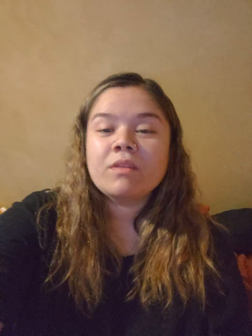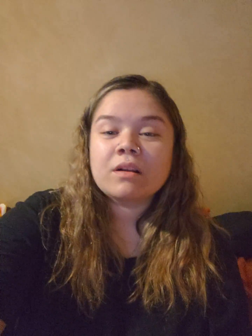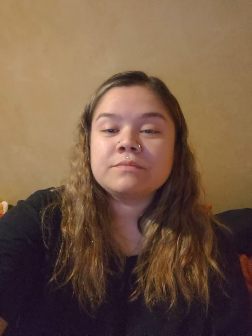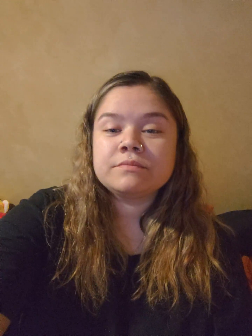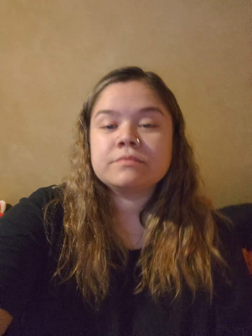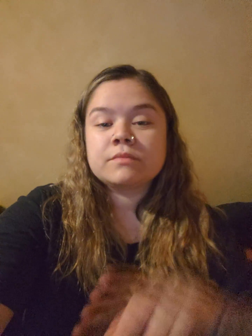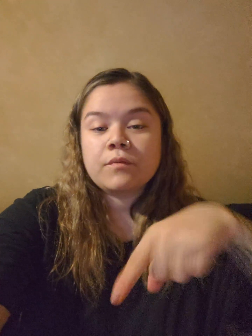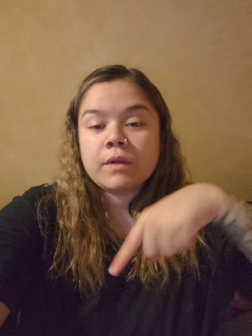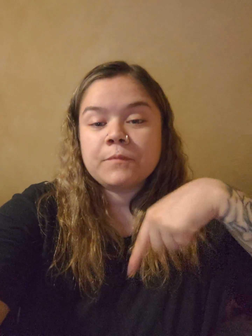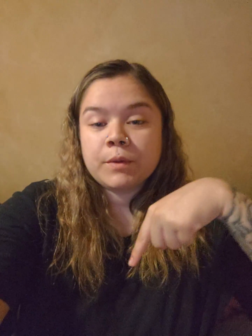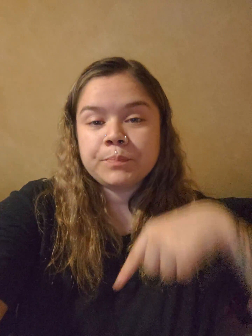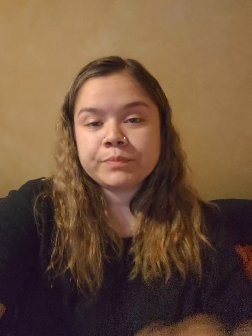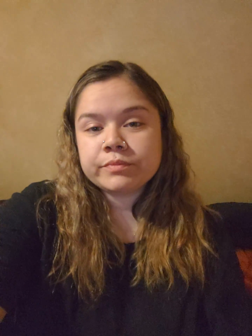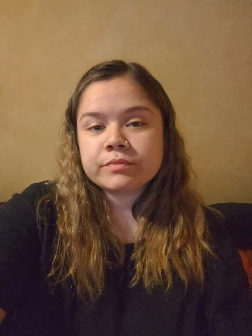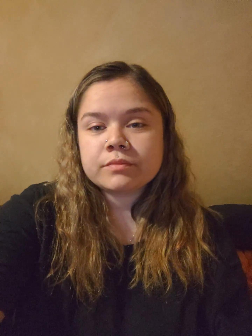flip-flop